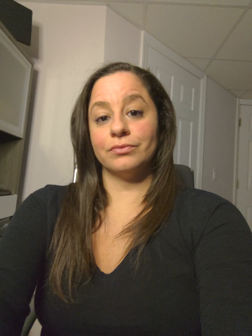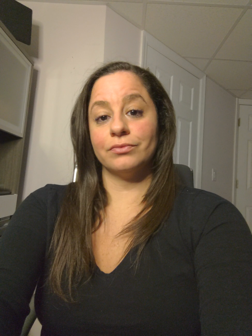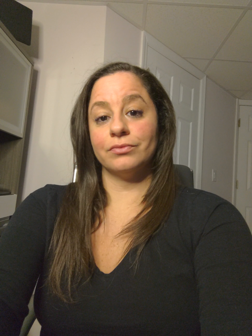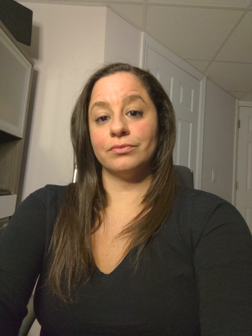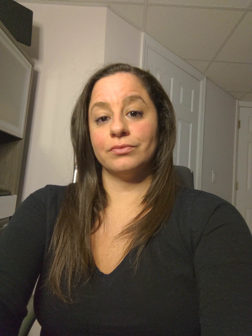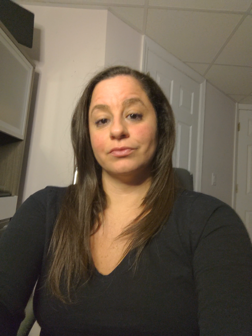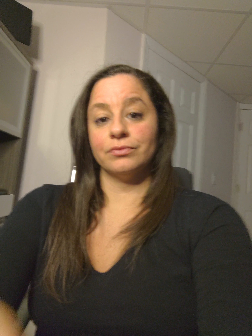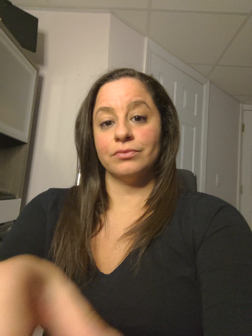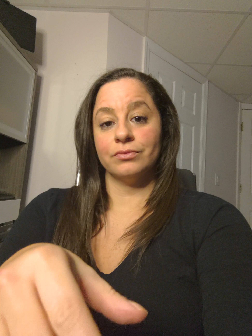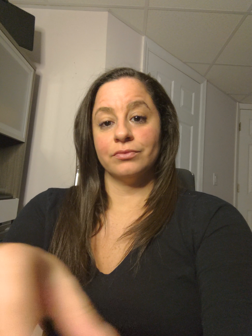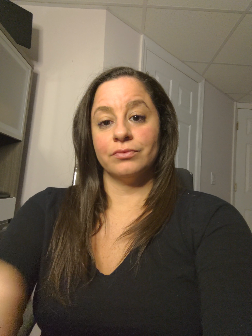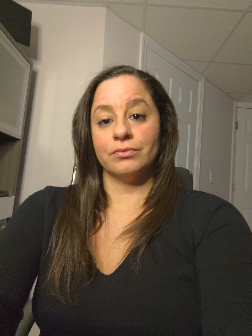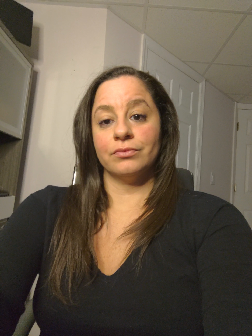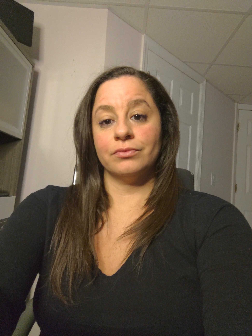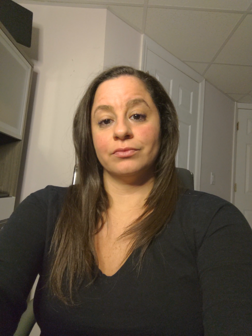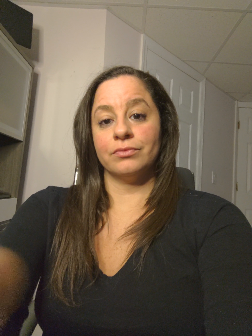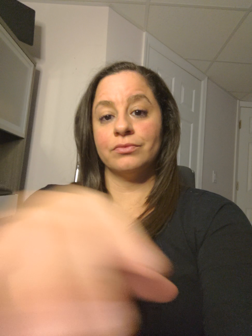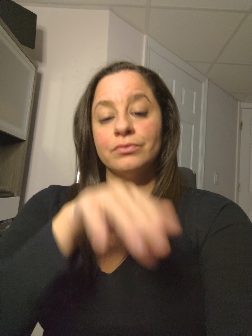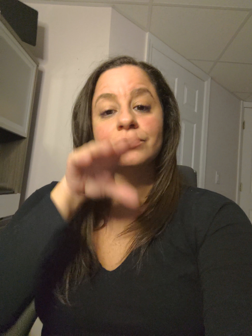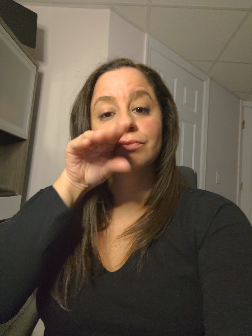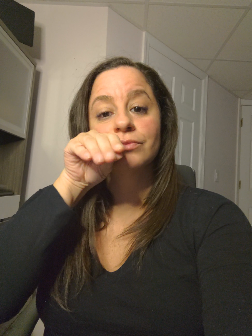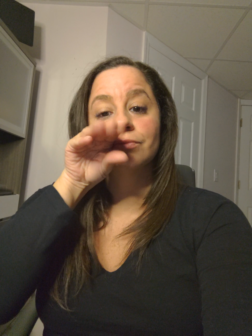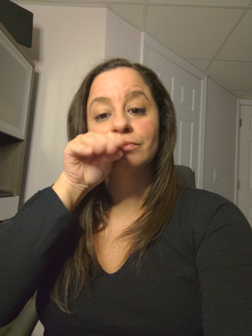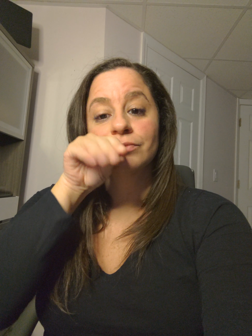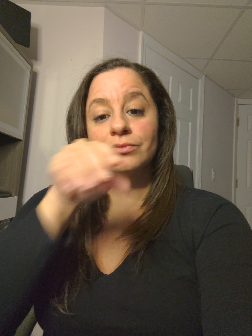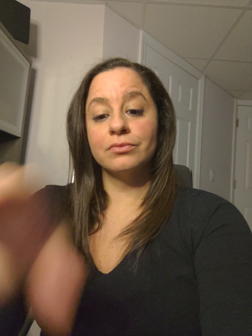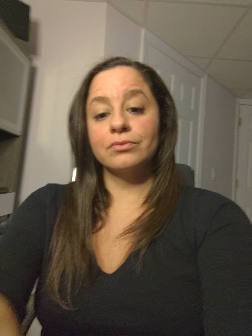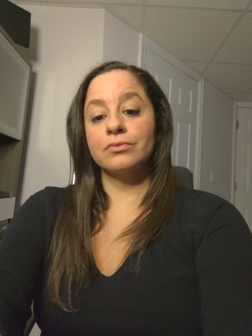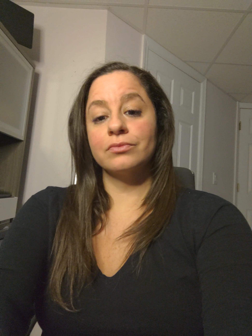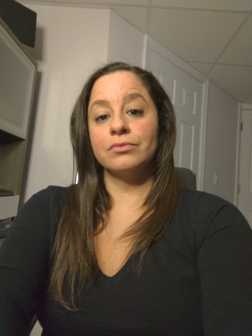goose